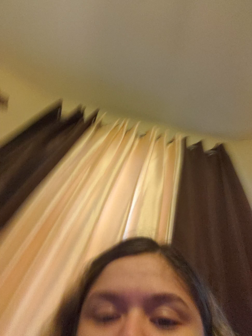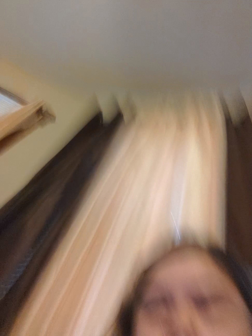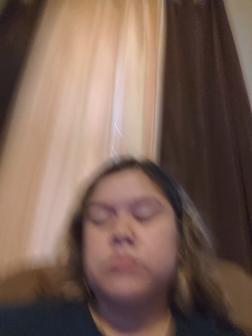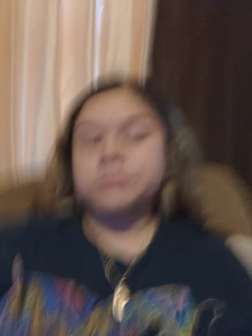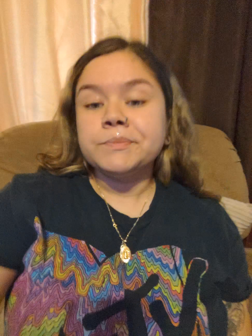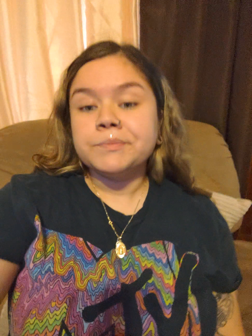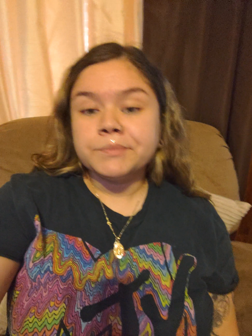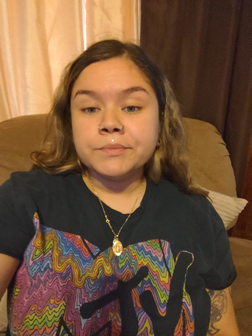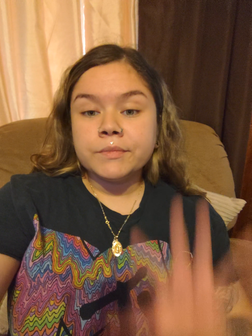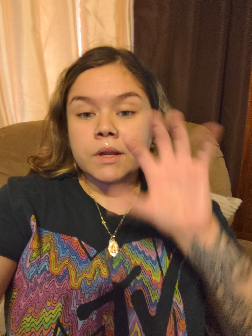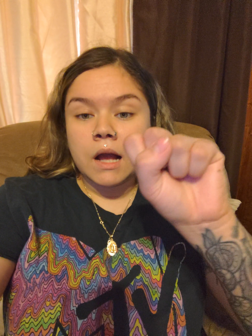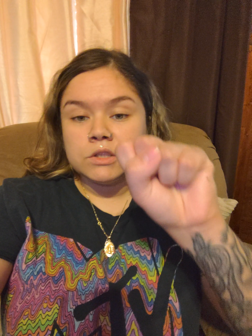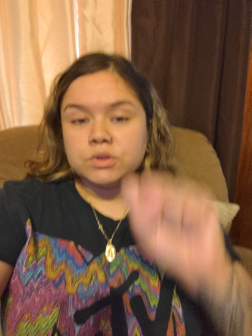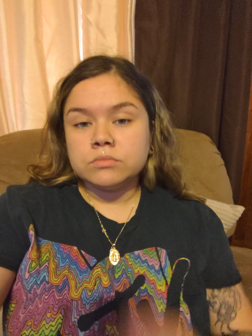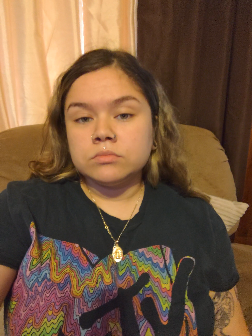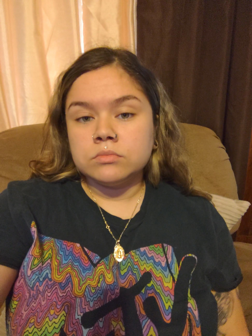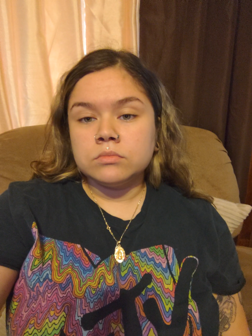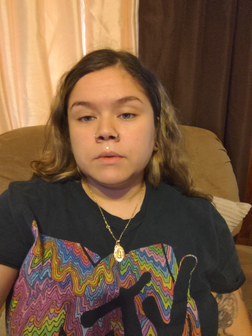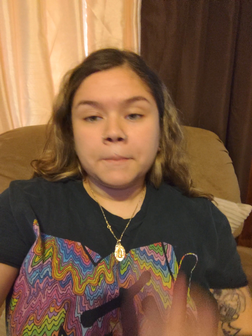catch